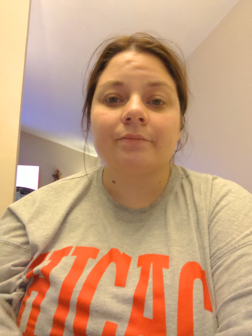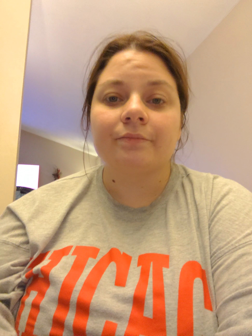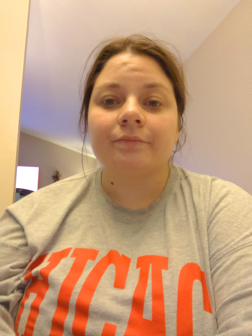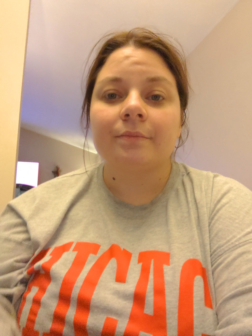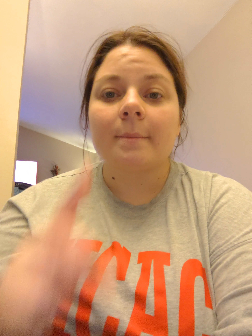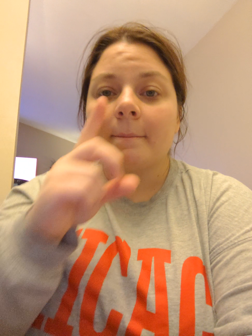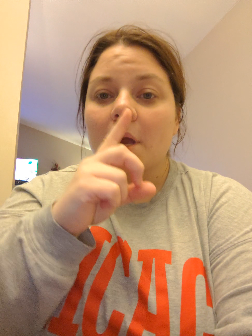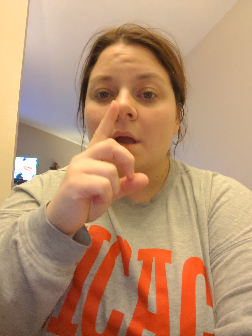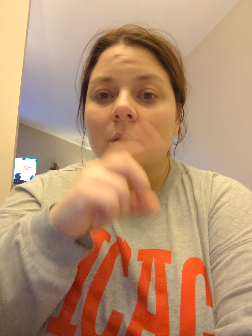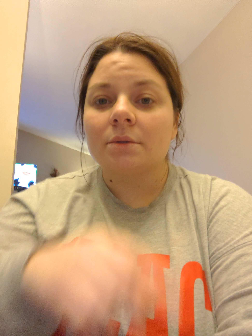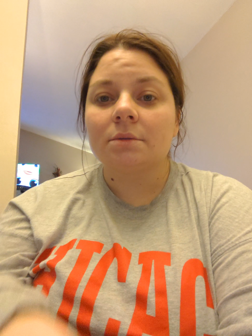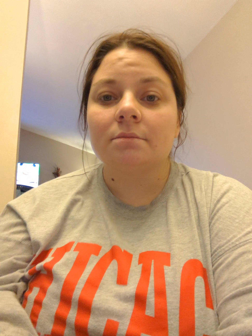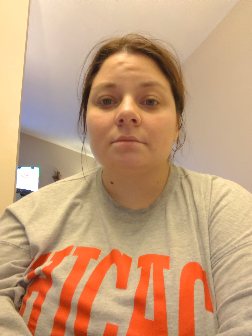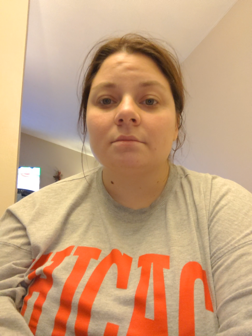mouse